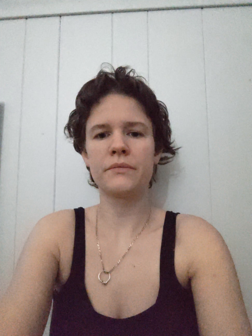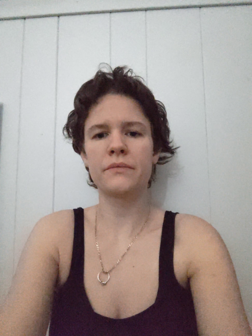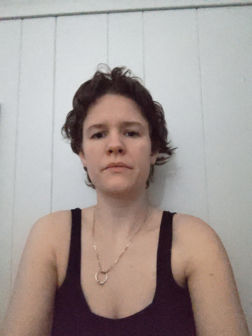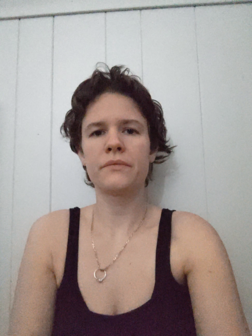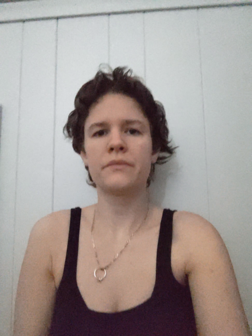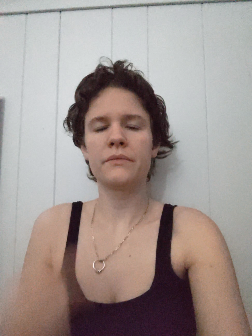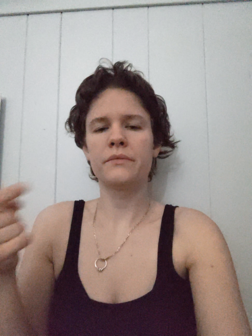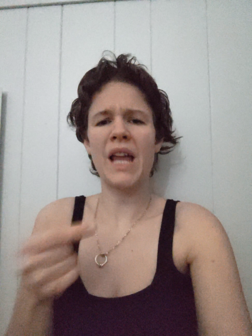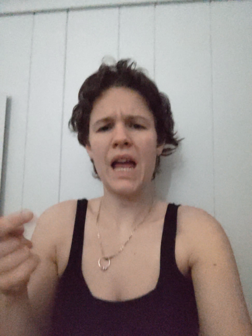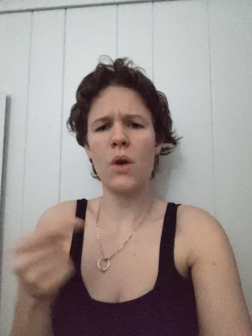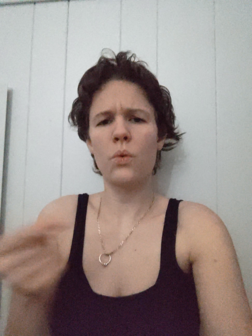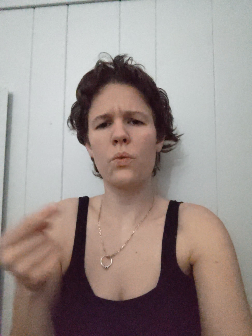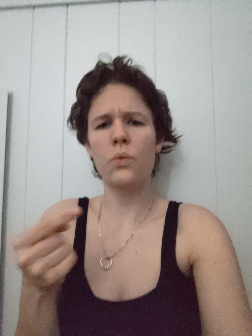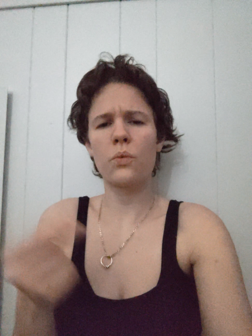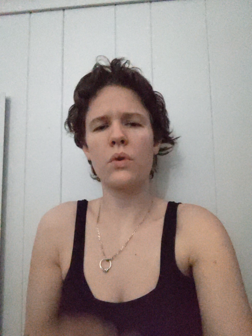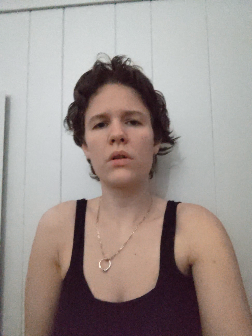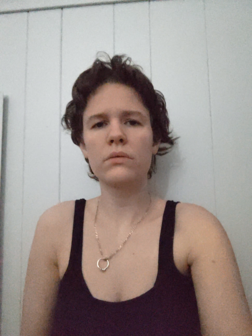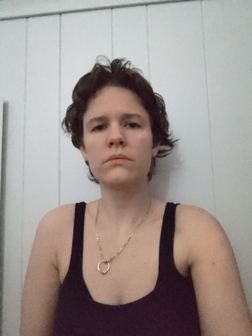owie